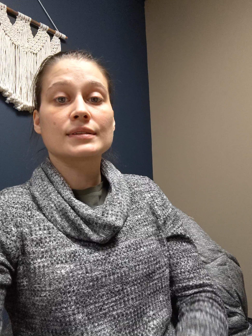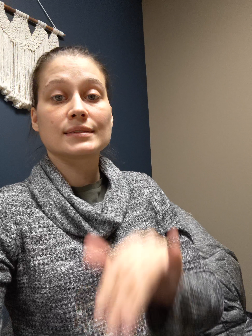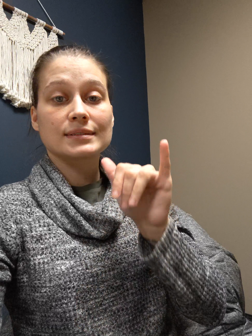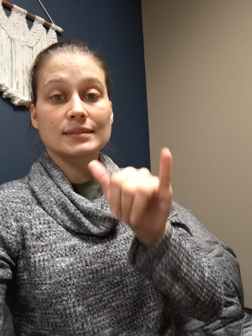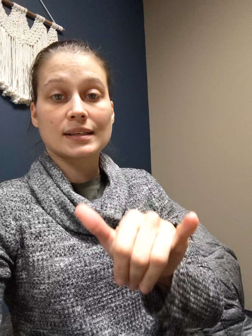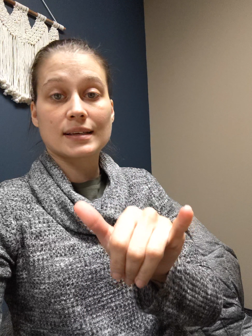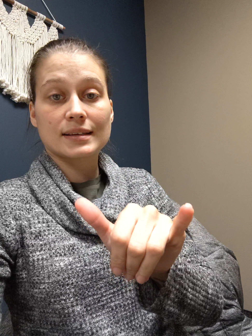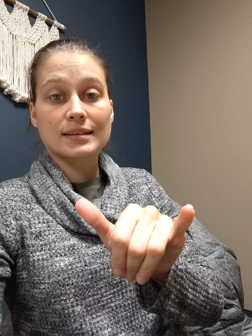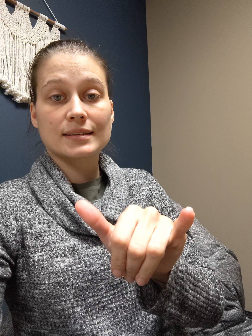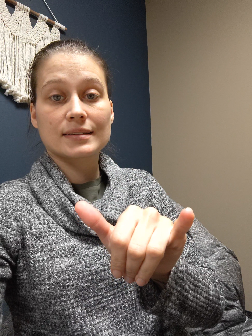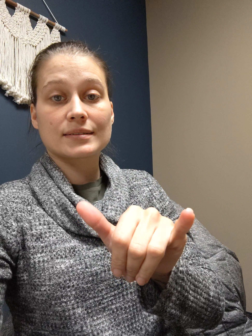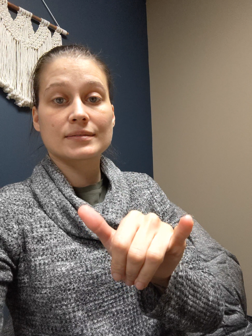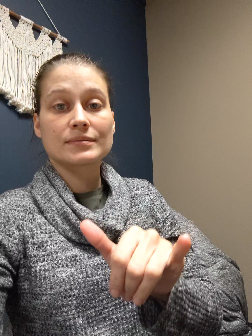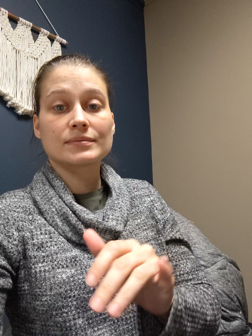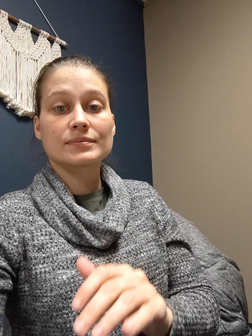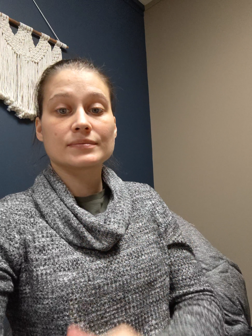stay